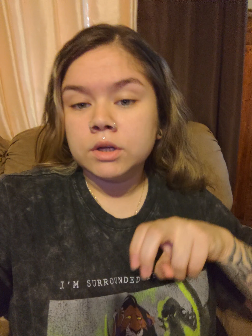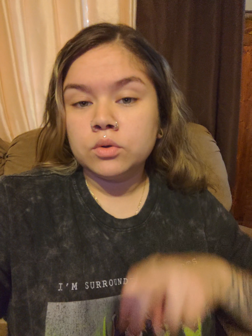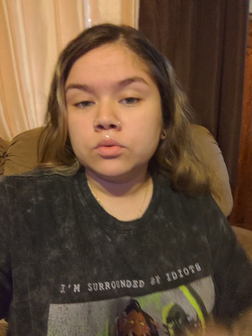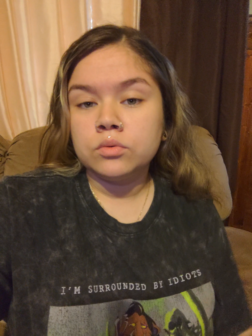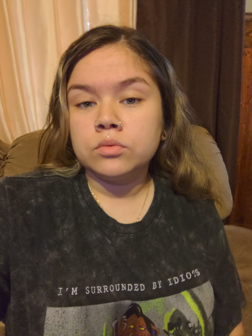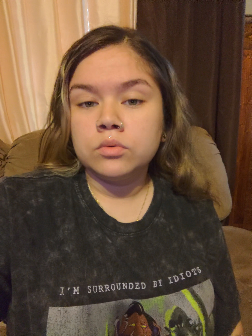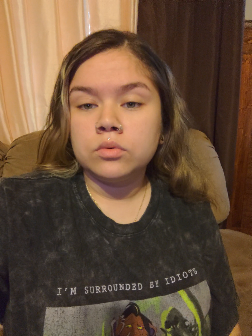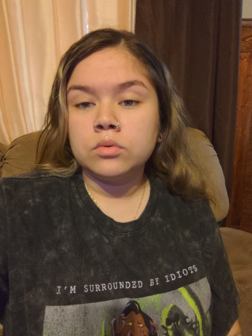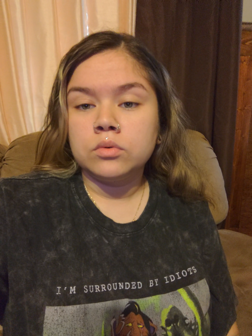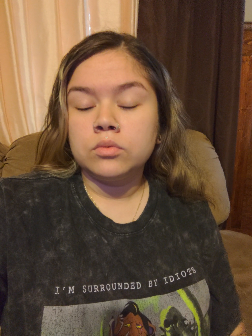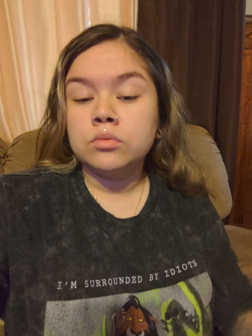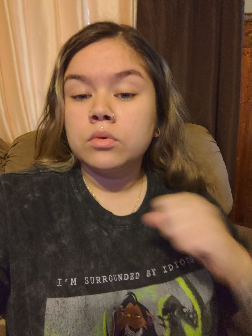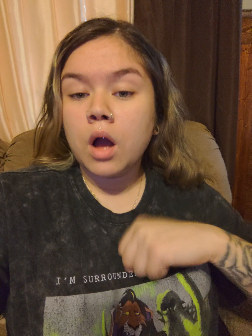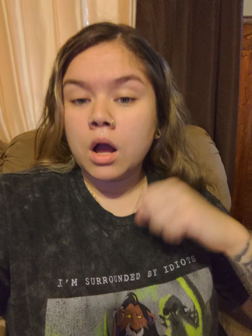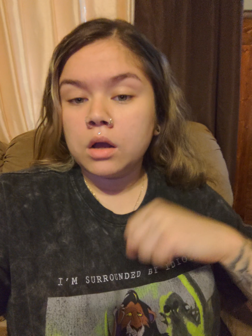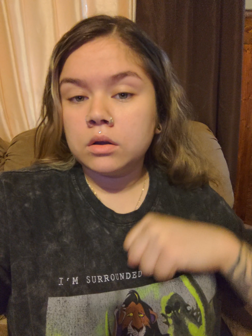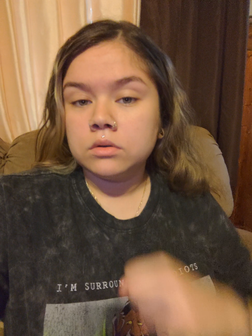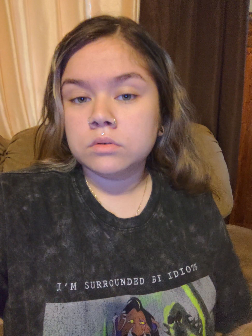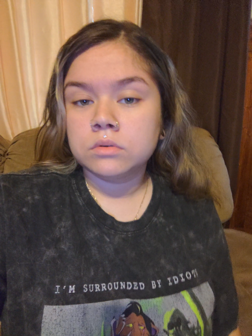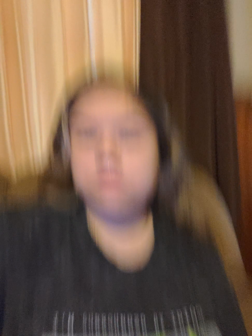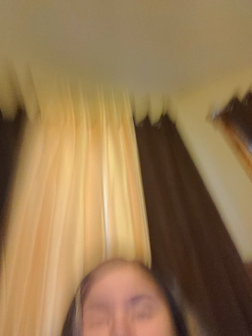rock